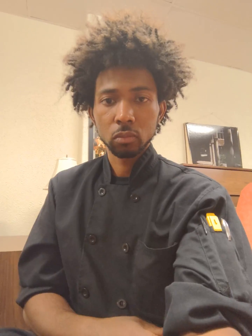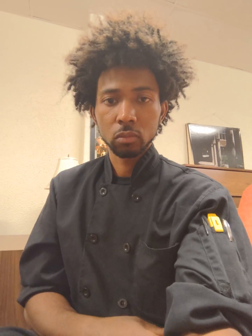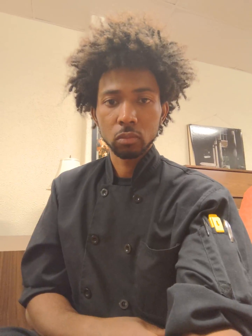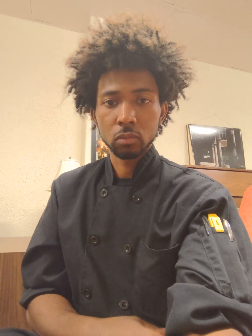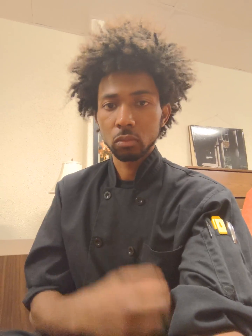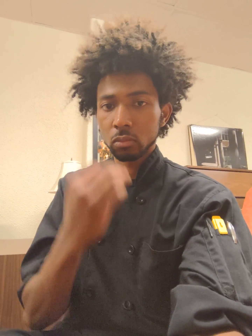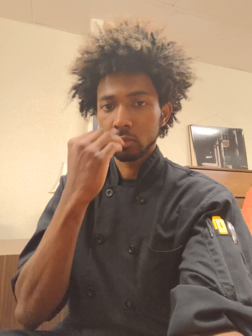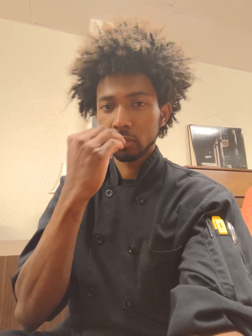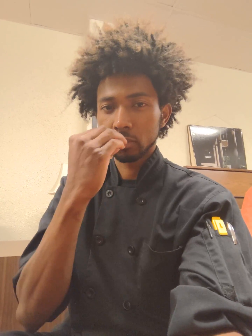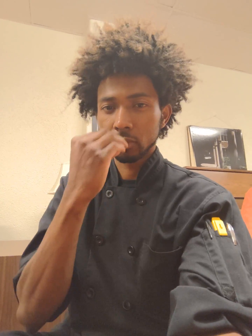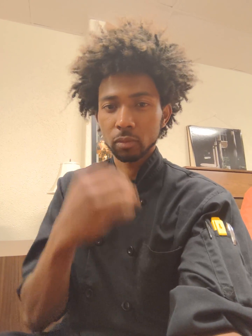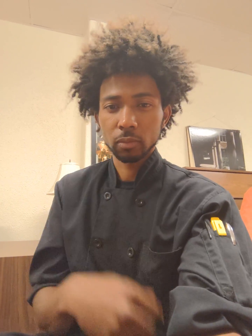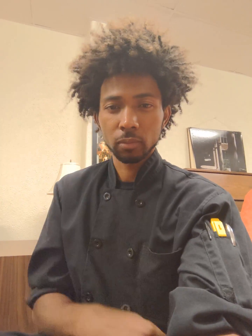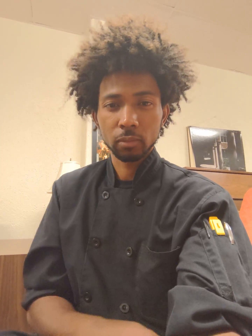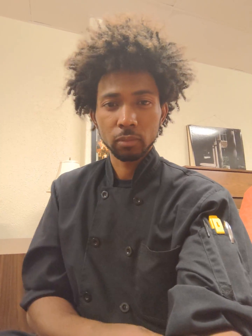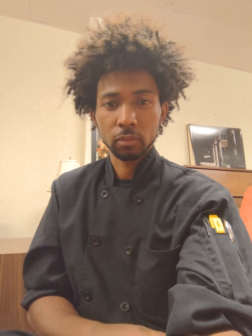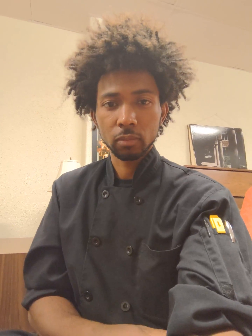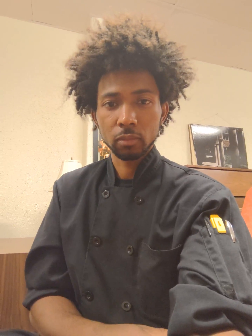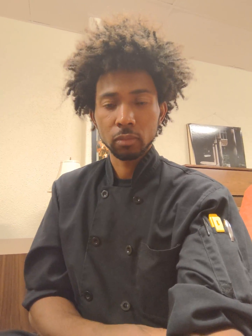eat